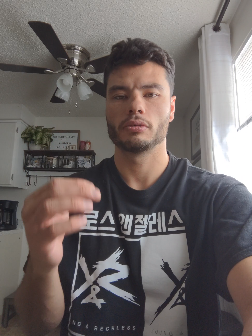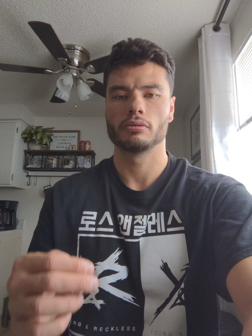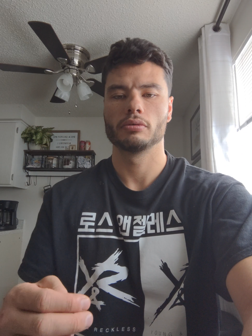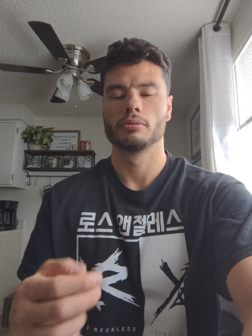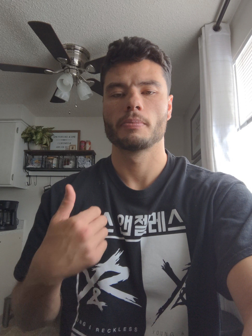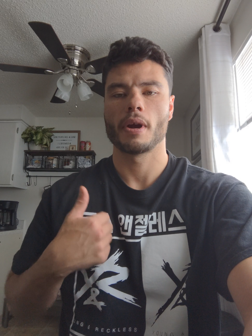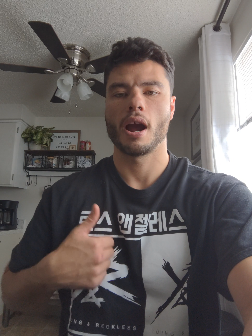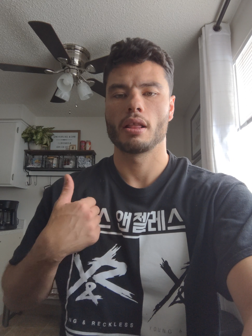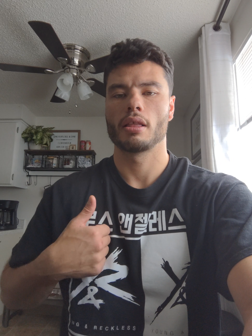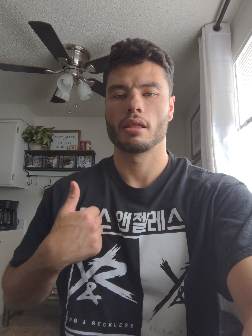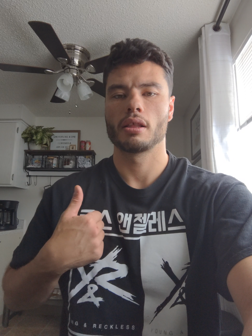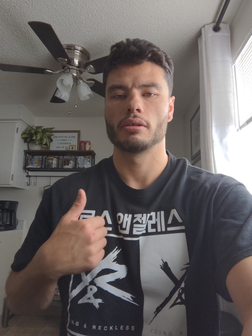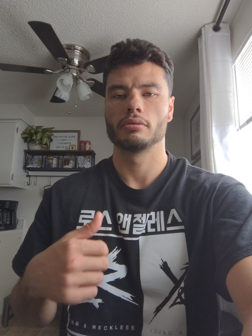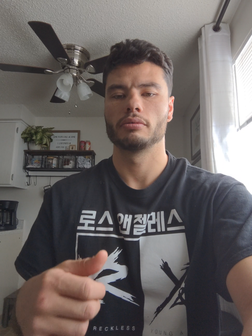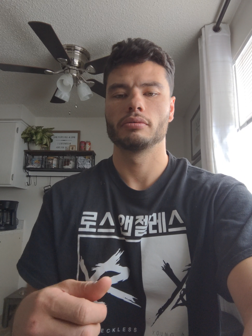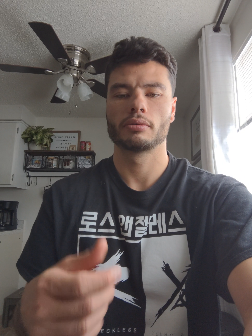bath